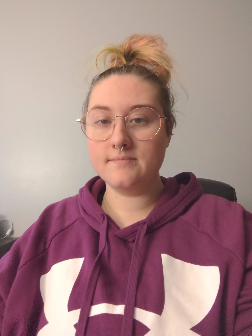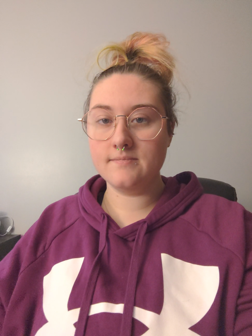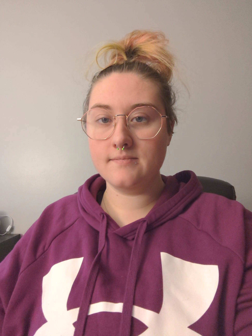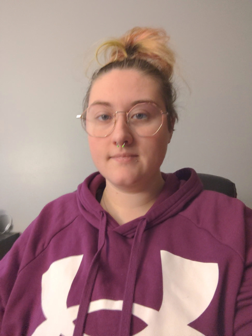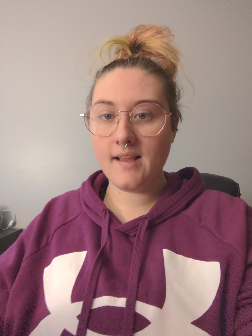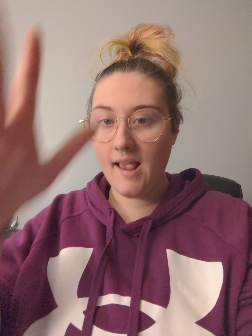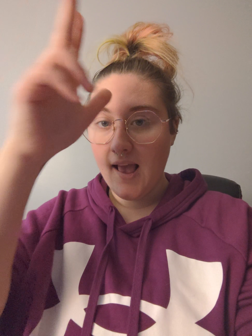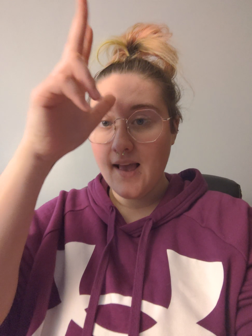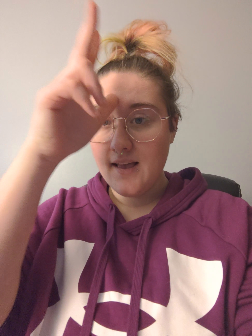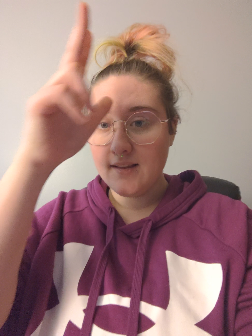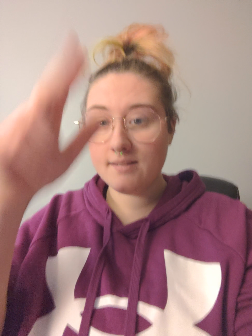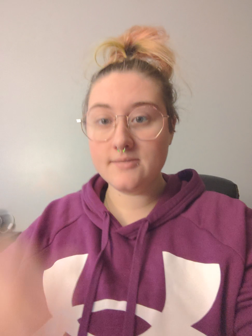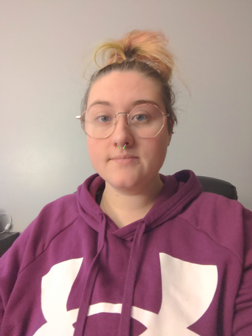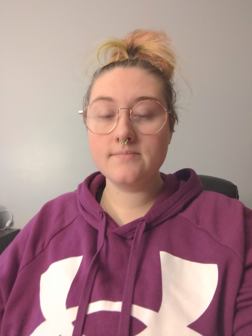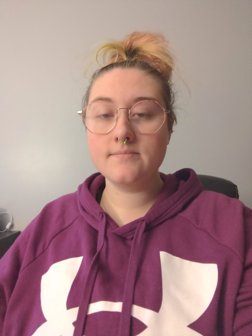hen